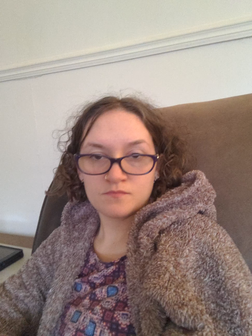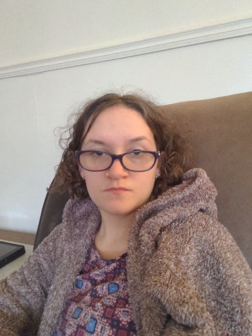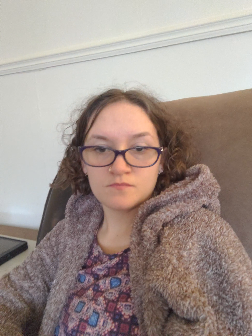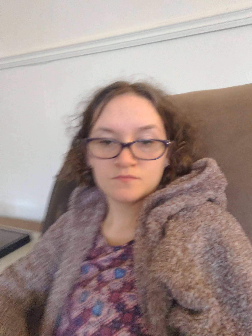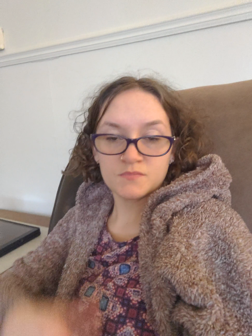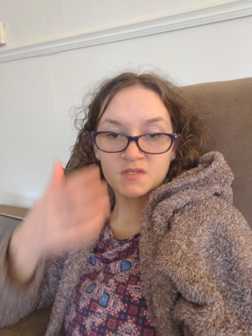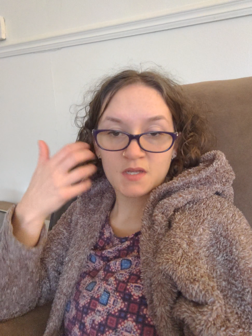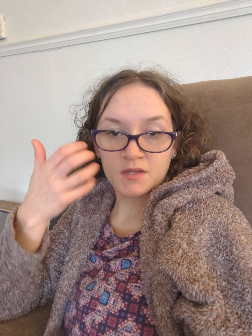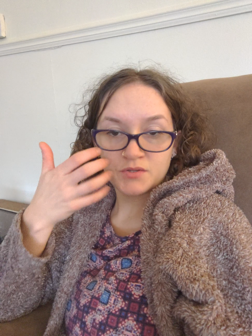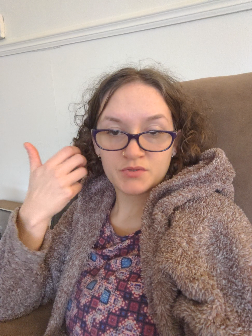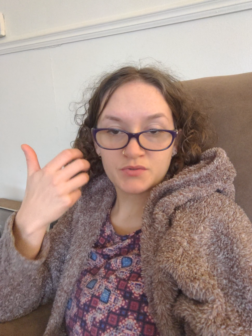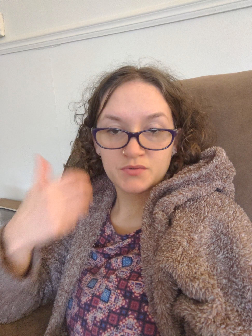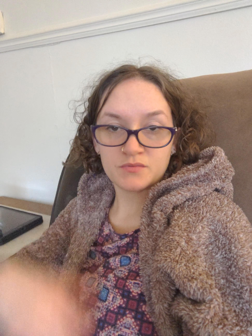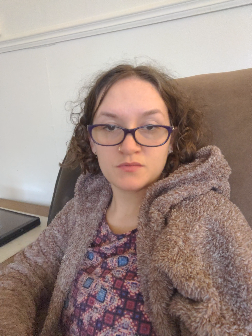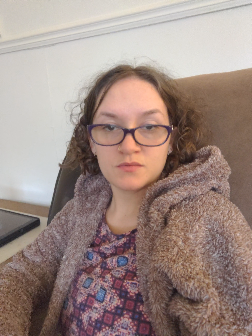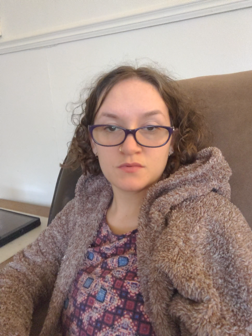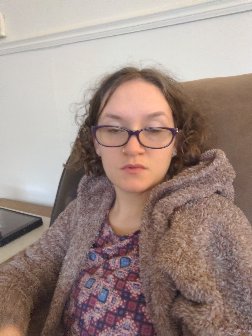tiger